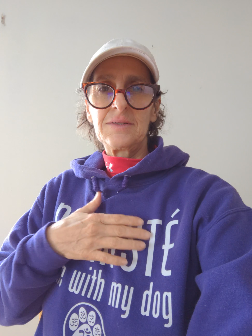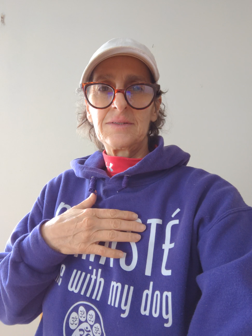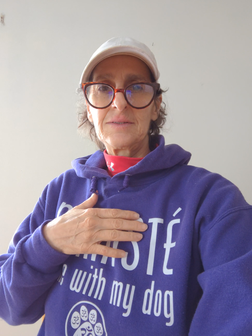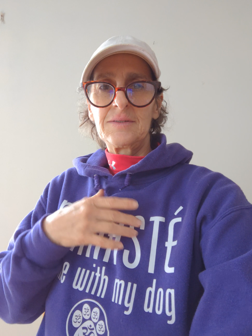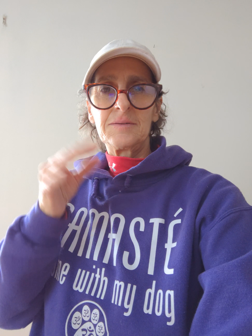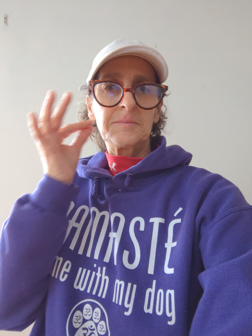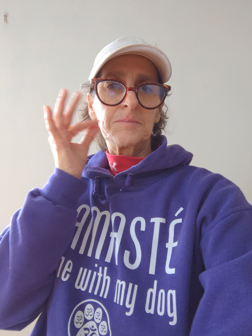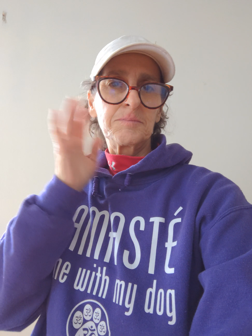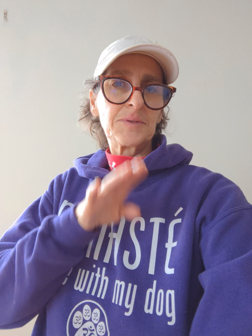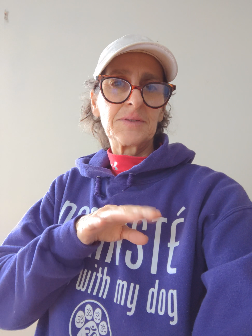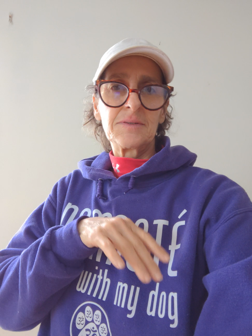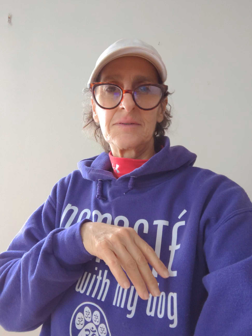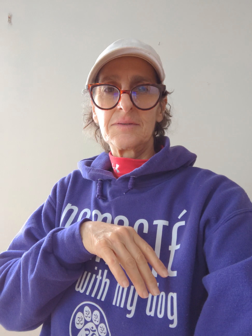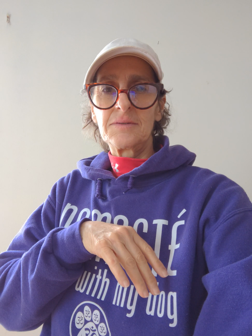bee